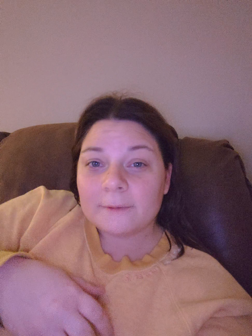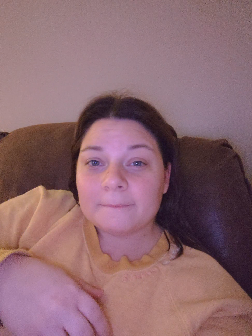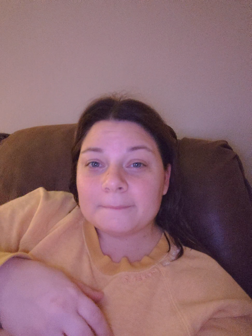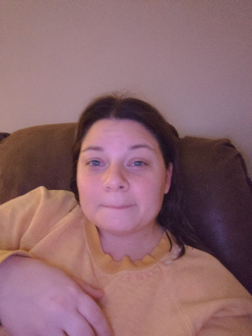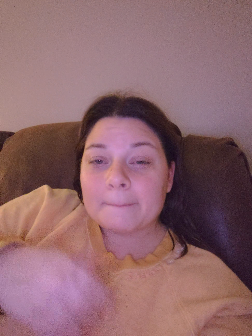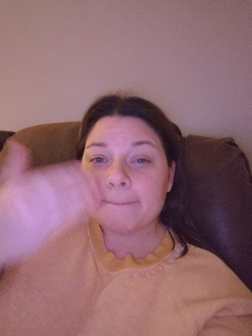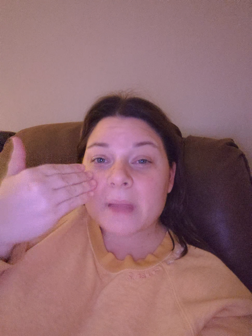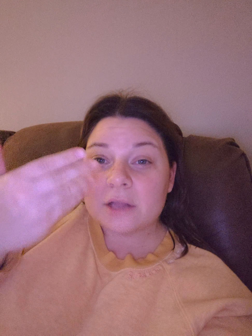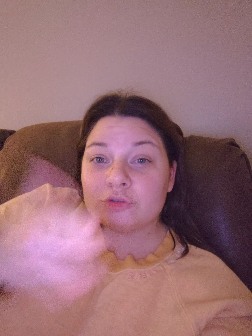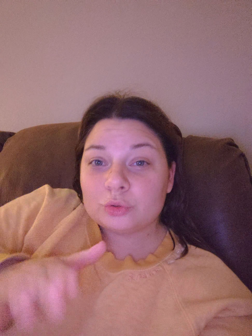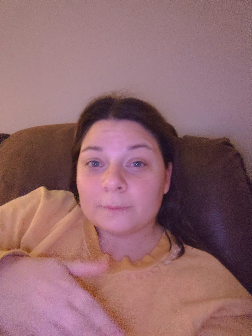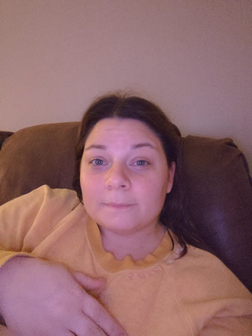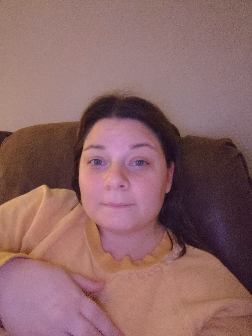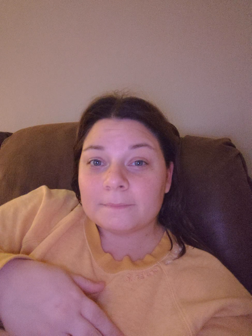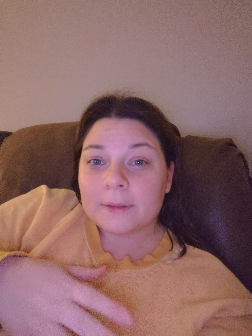bedroom